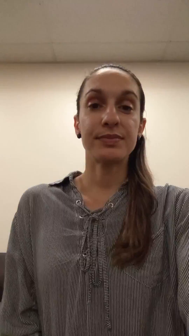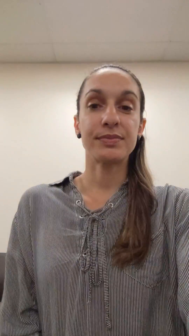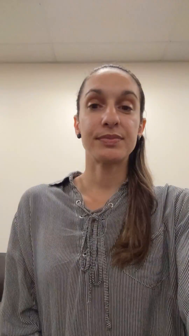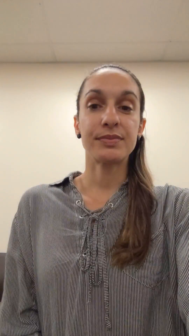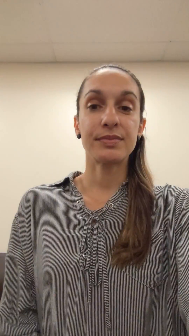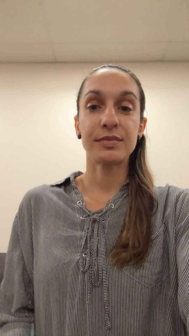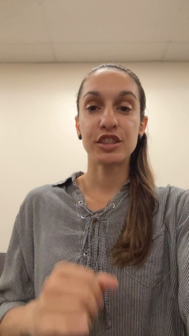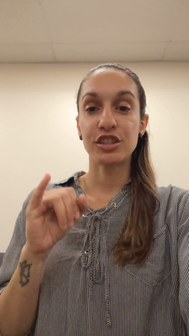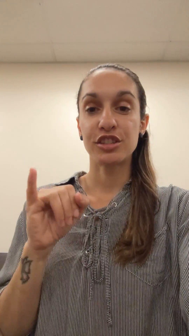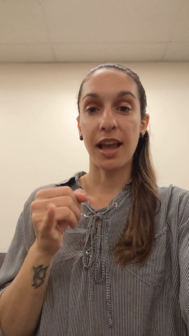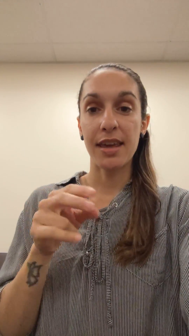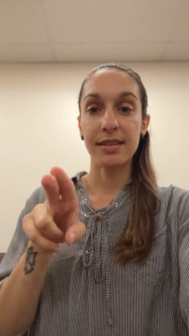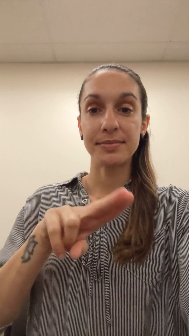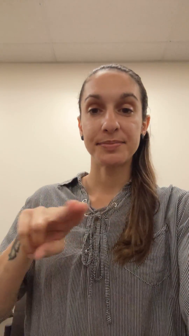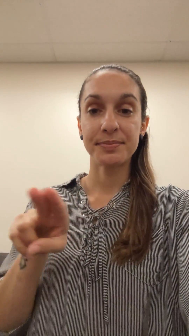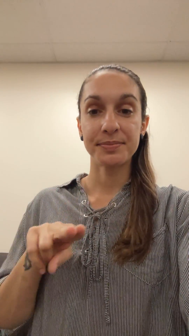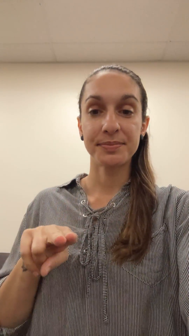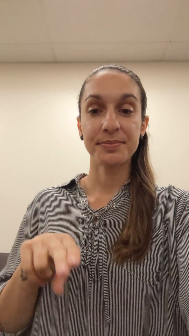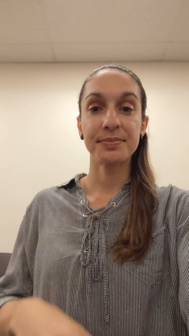jelly